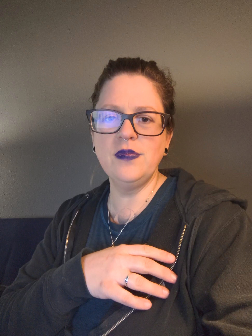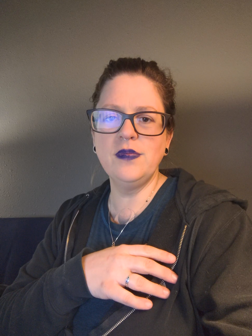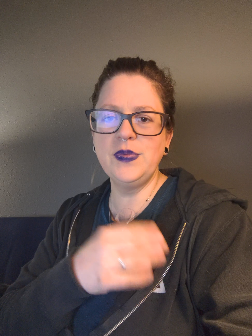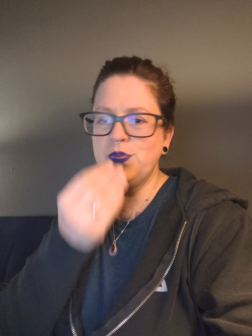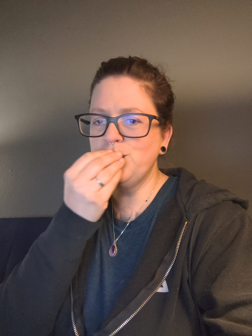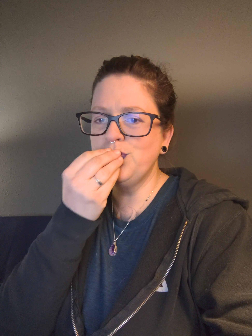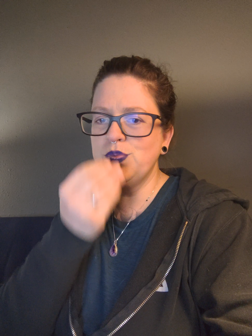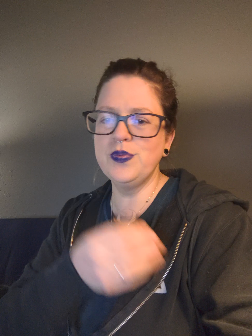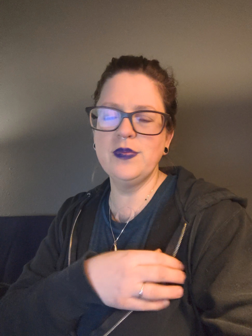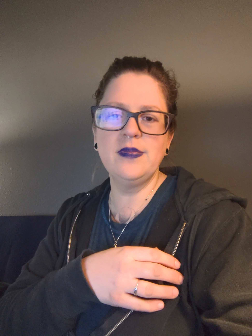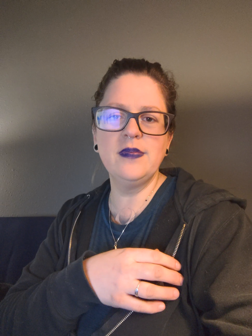food